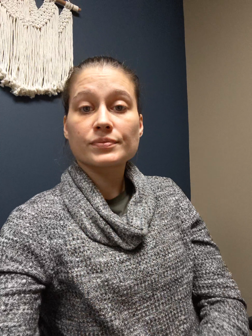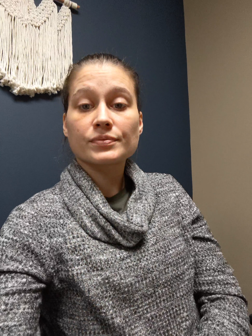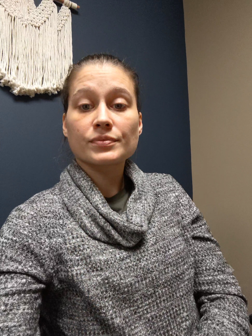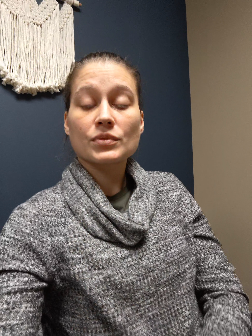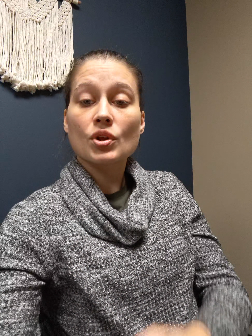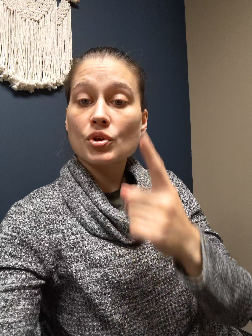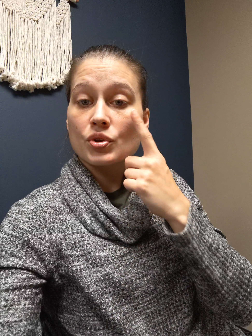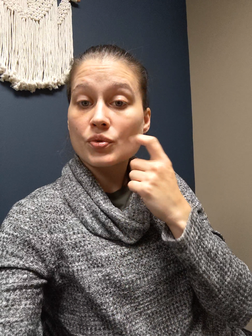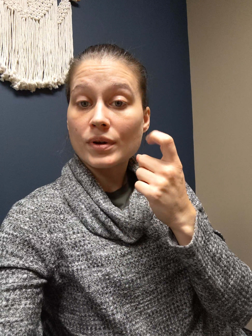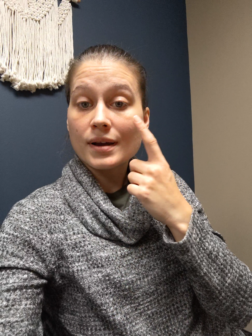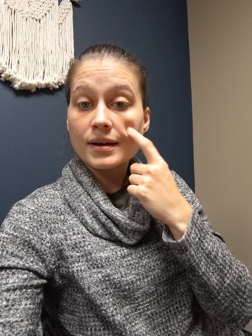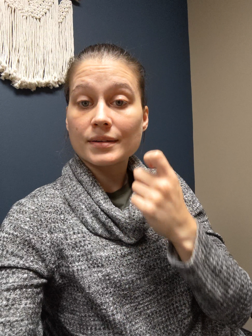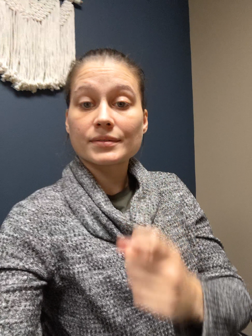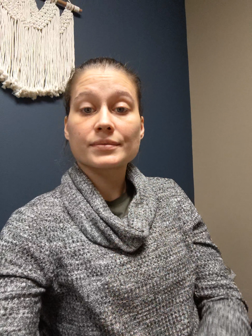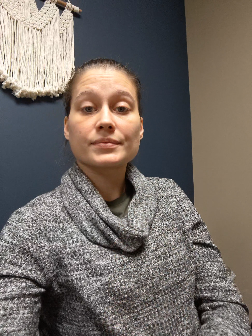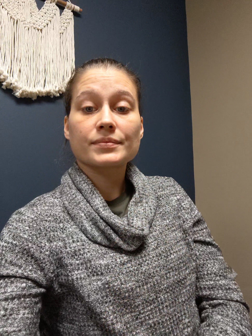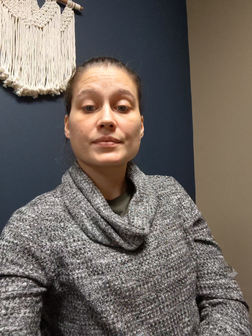cry